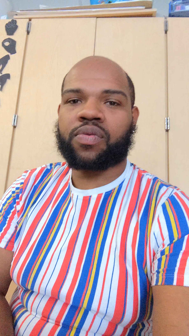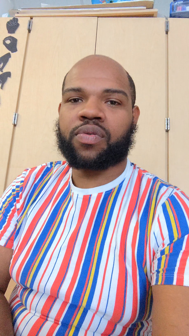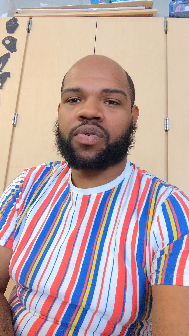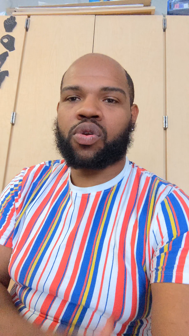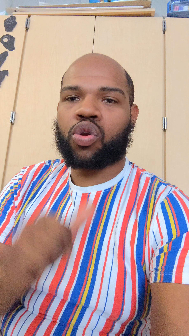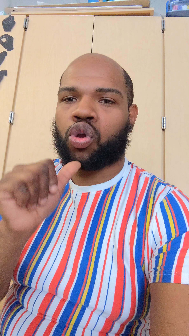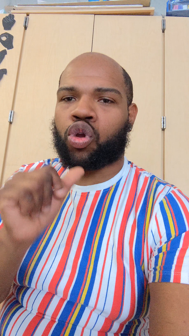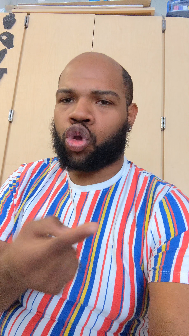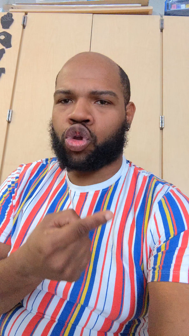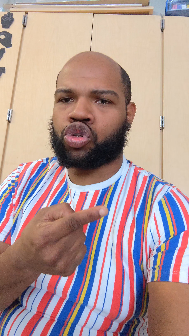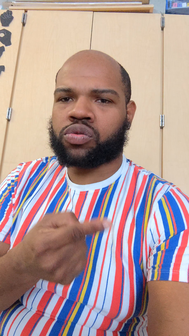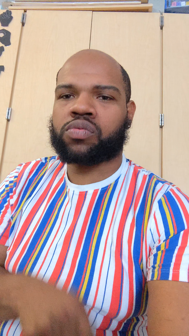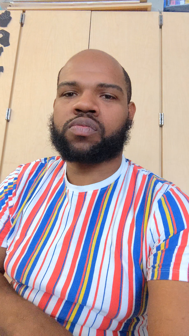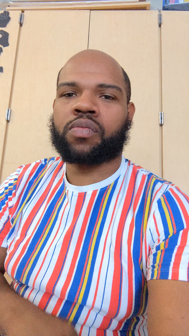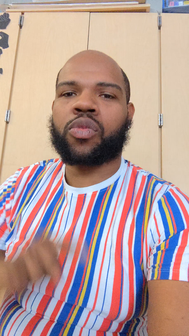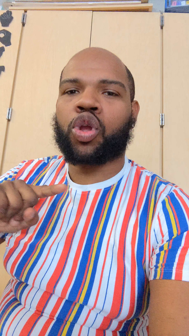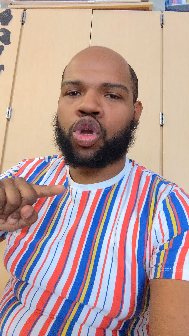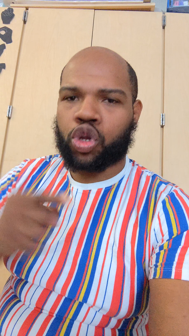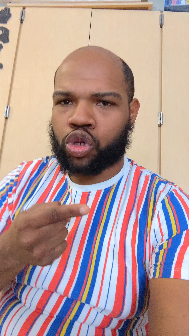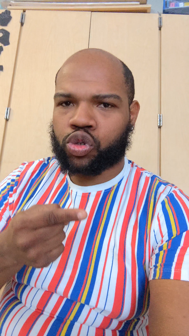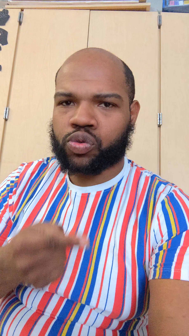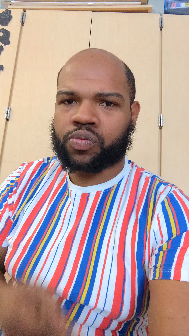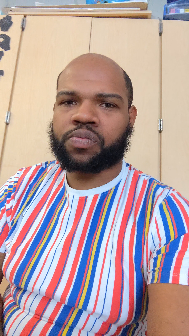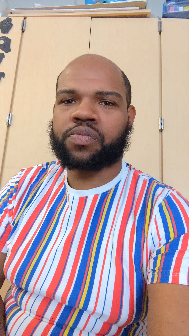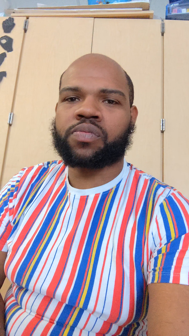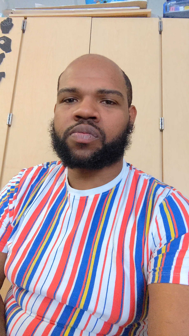hurt